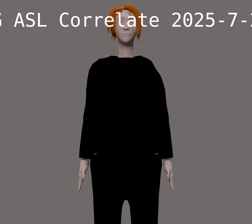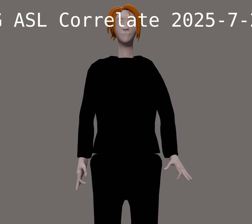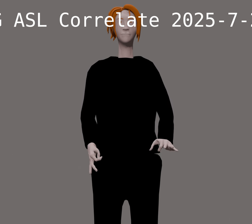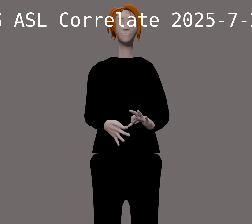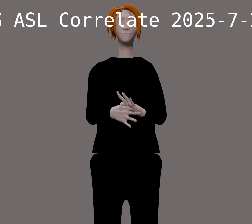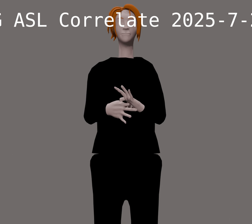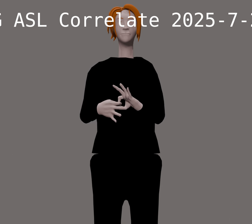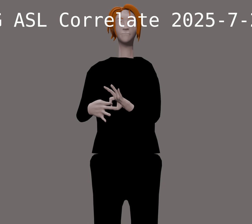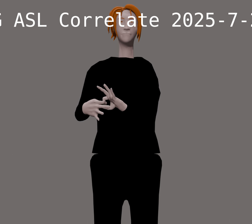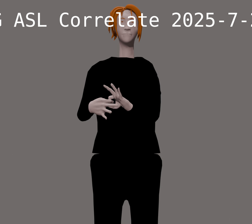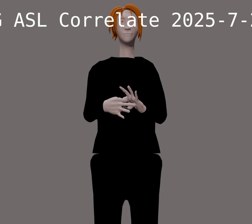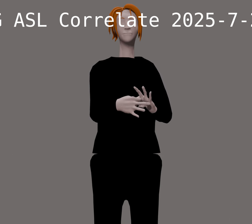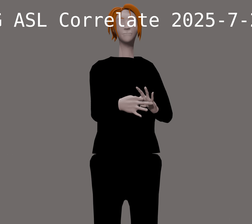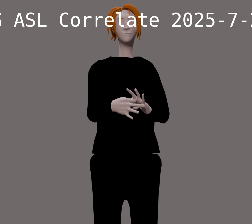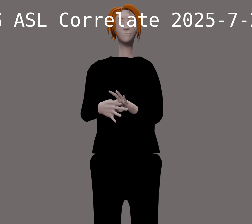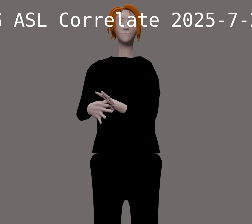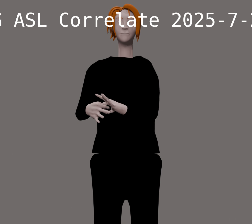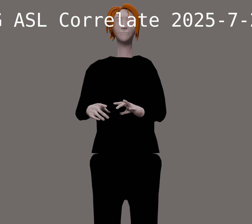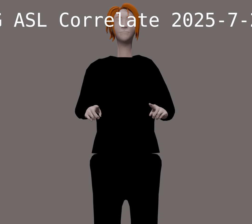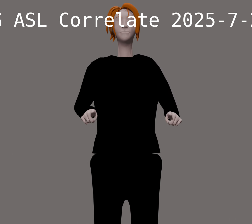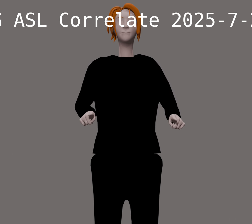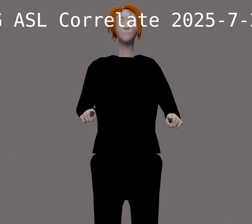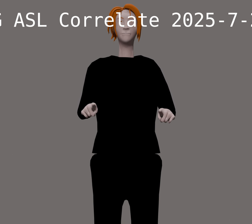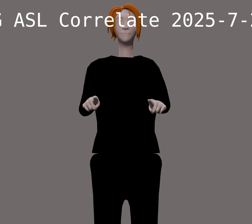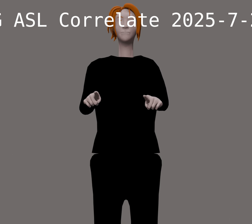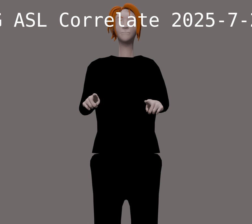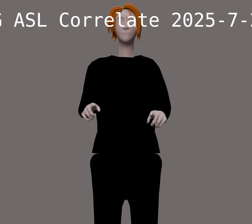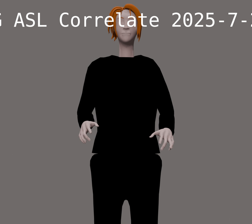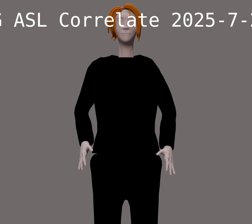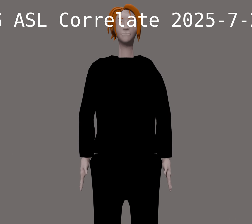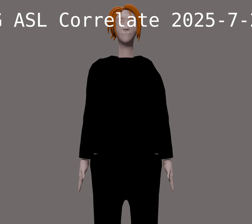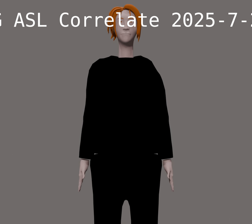Correlate